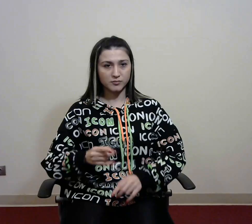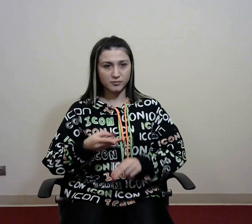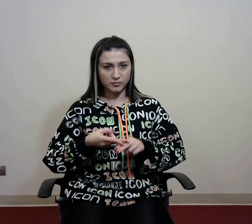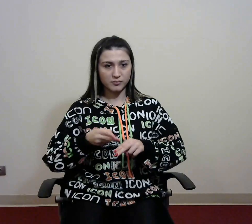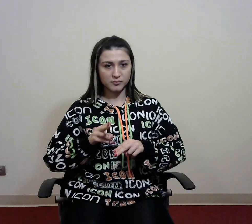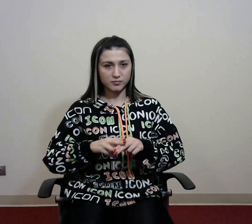görə